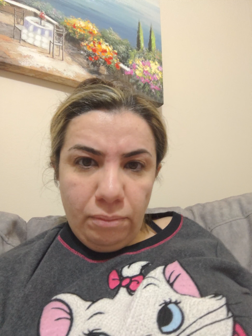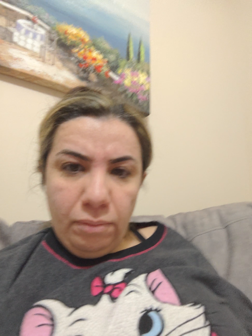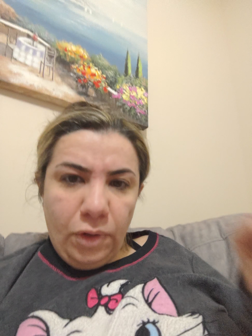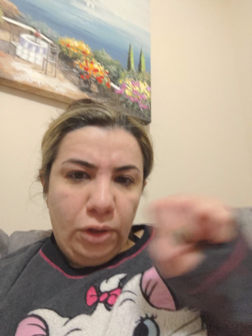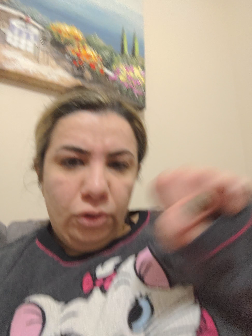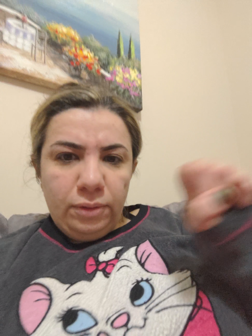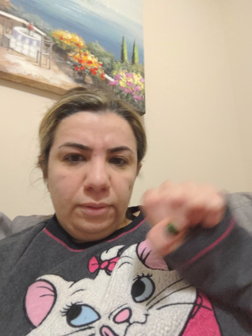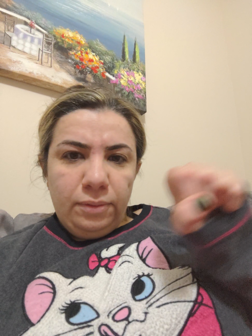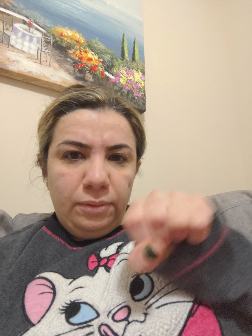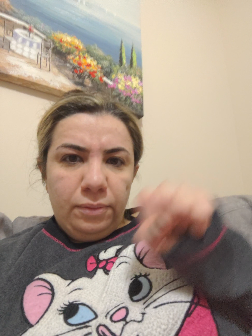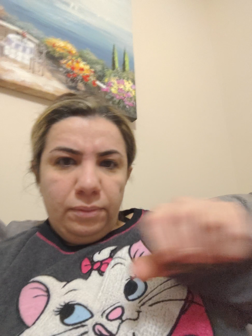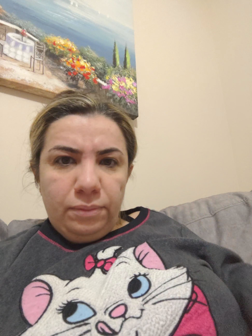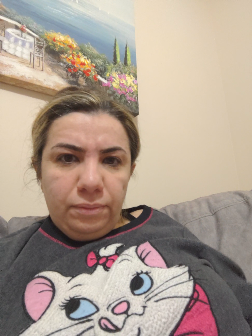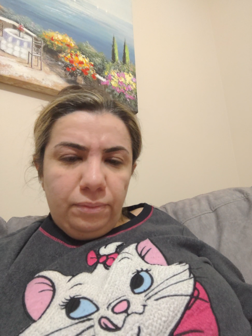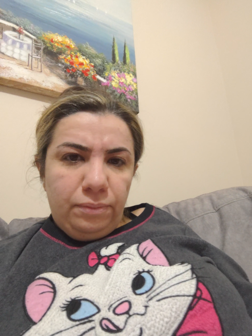shoe